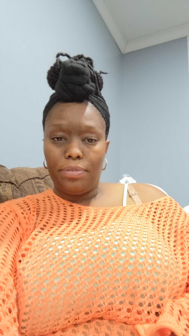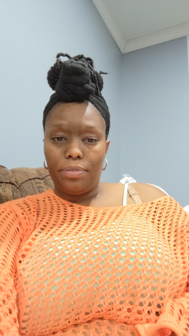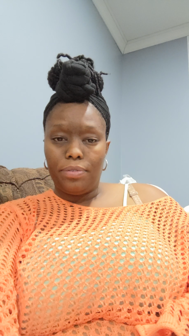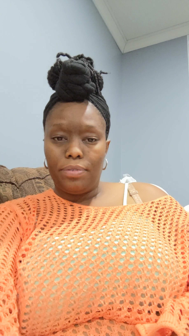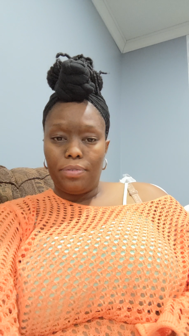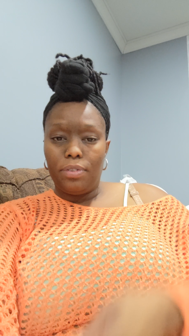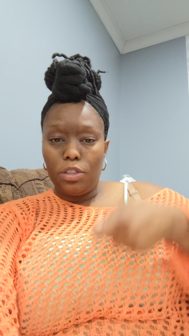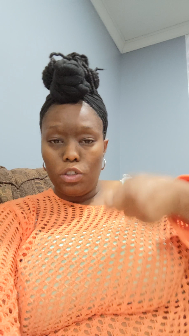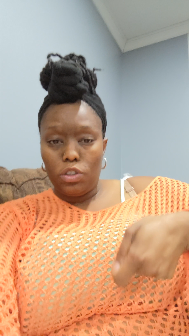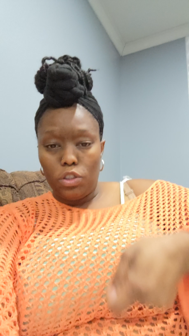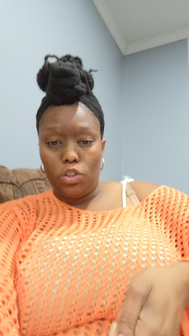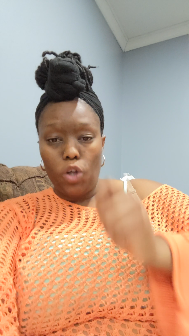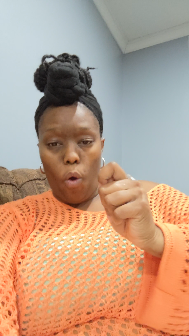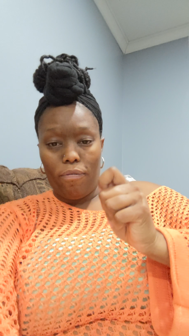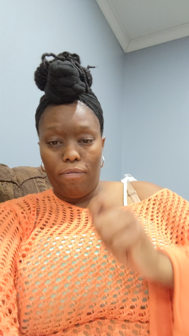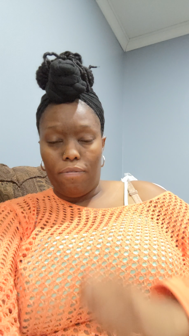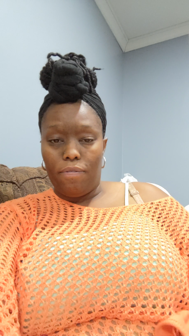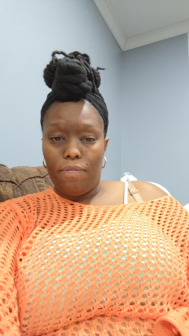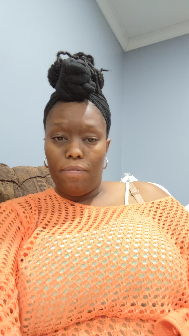shovel